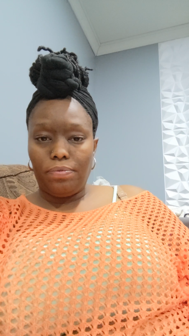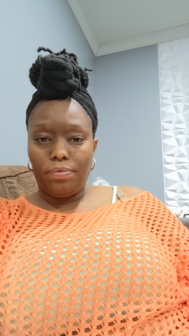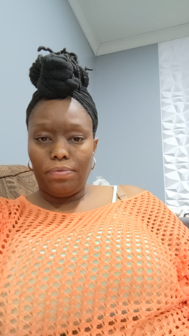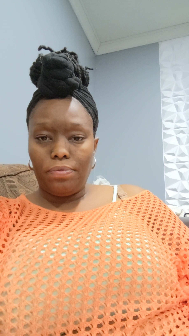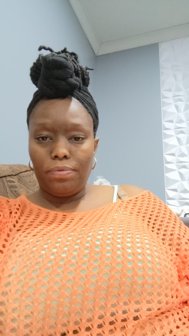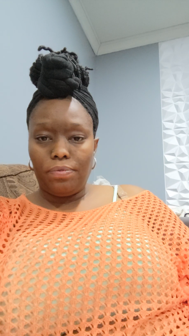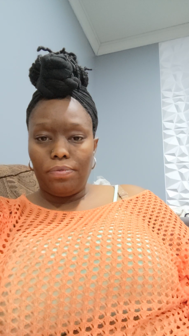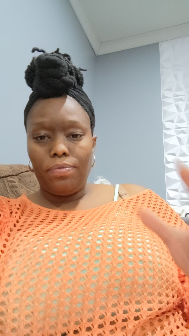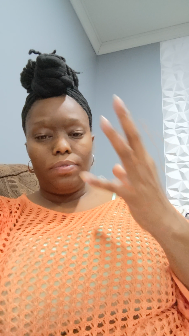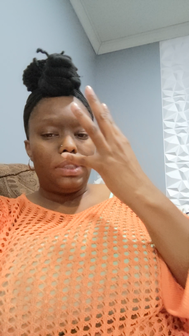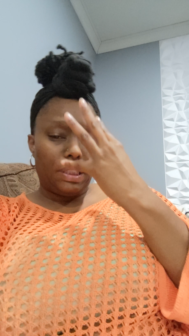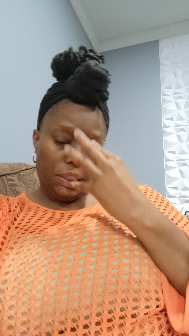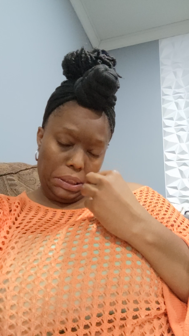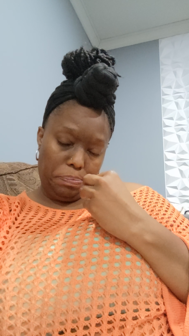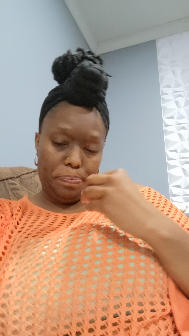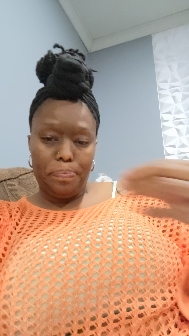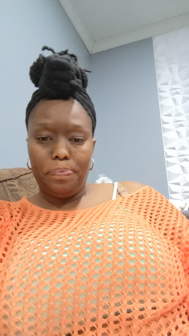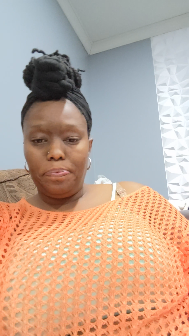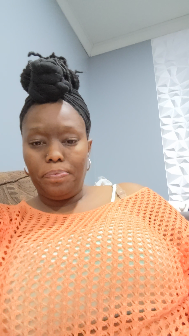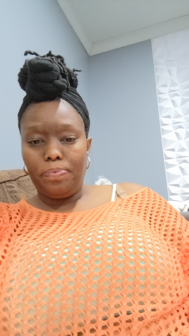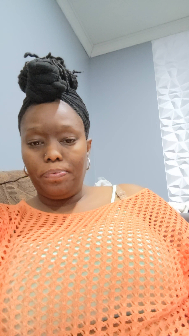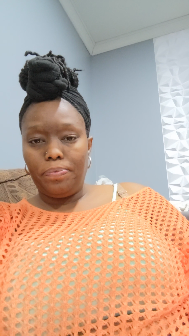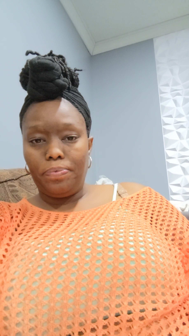asleep